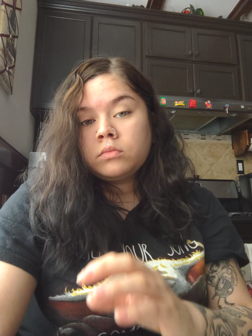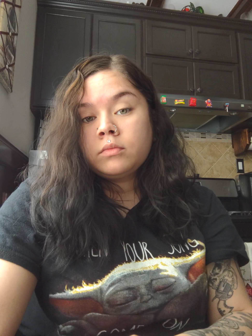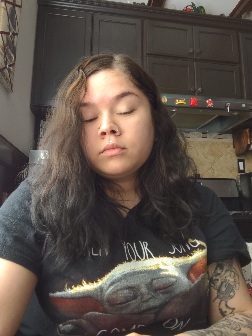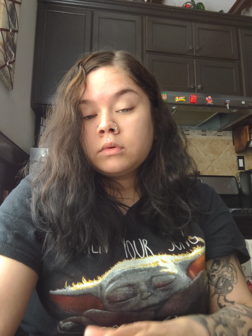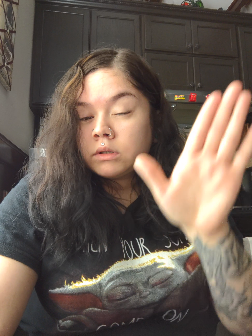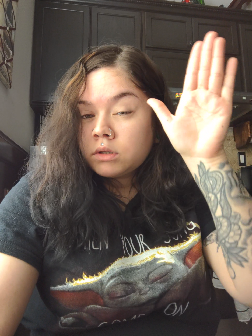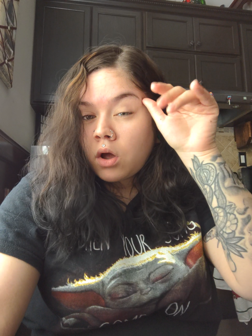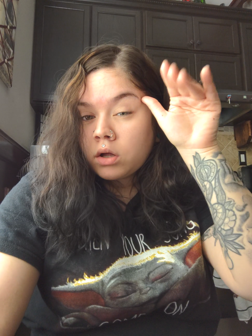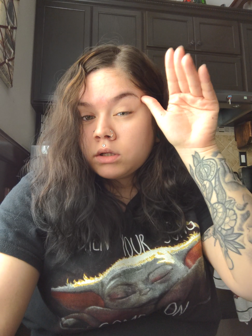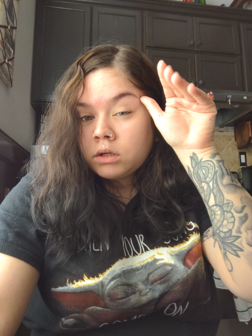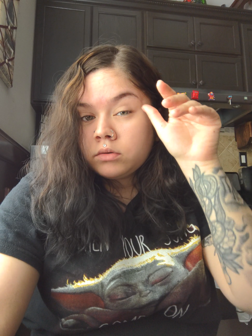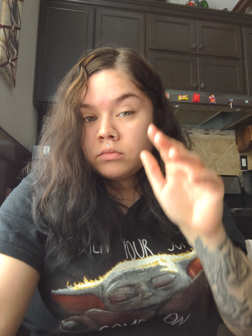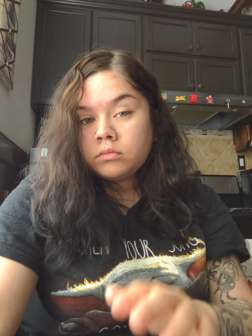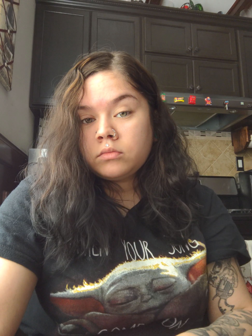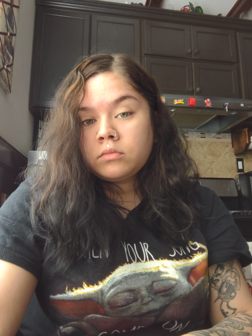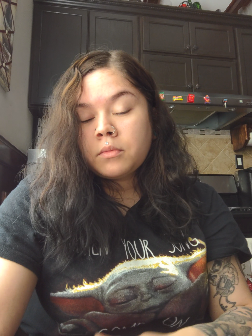donkey